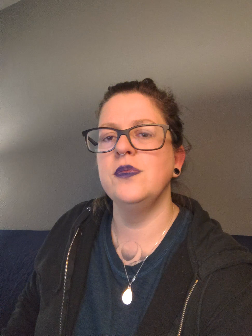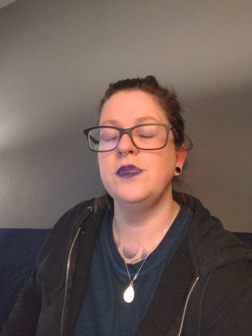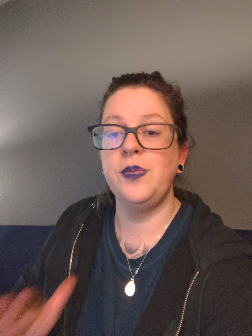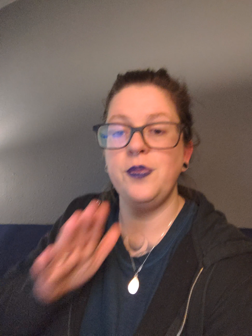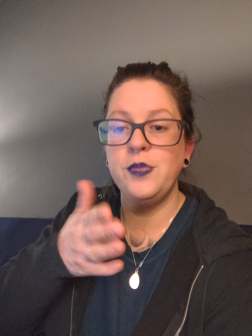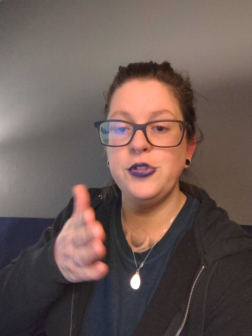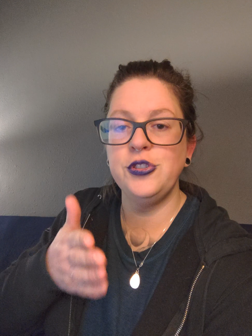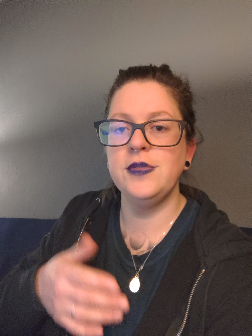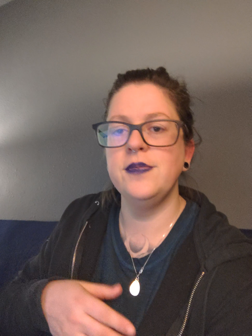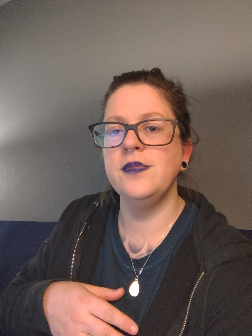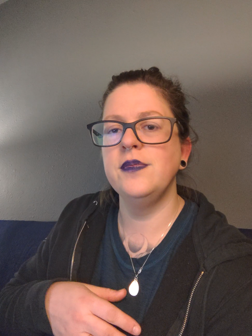book